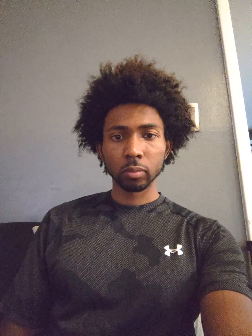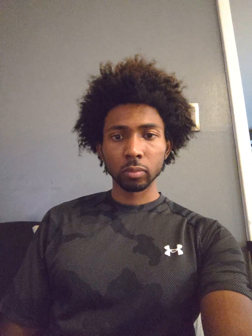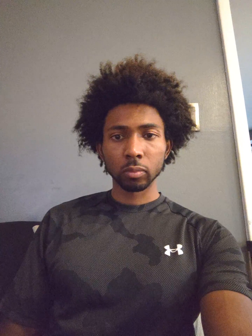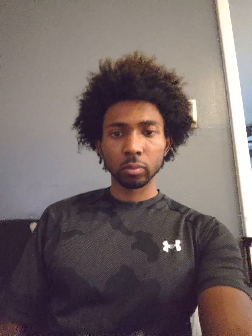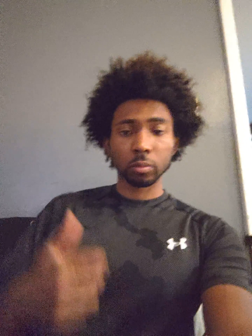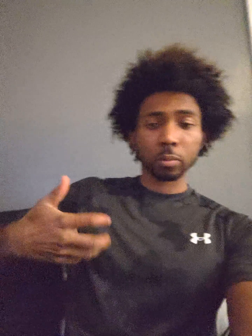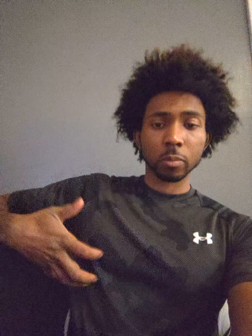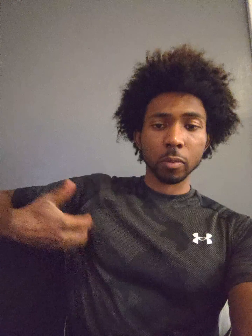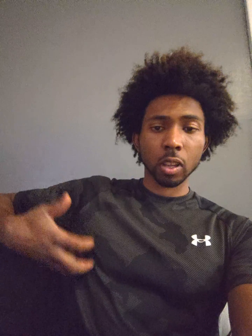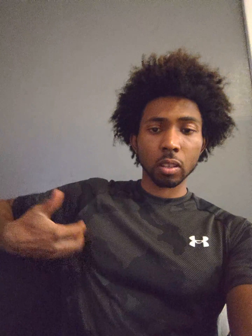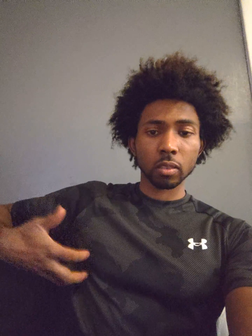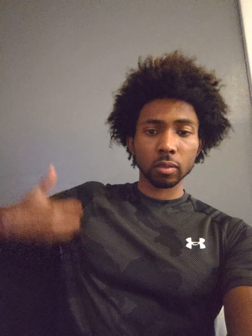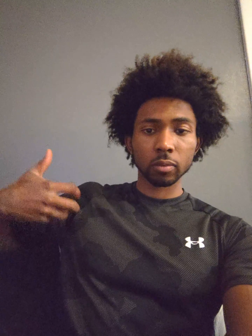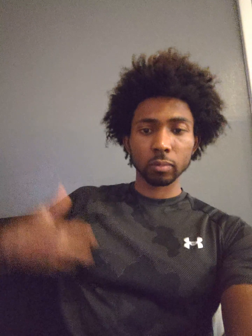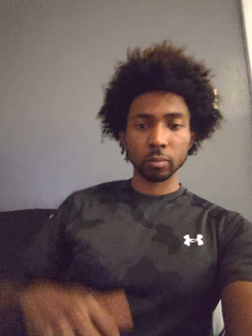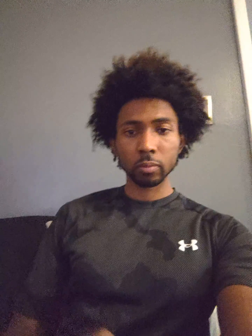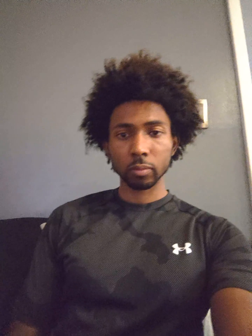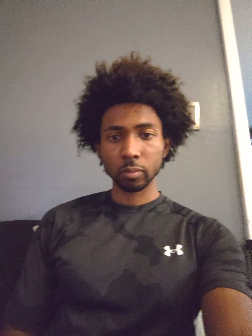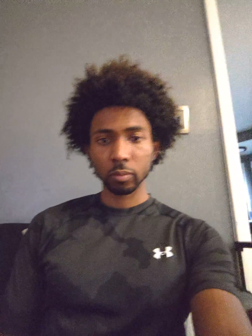monkey